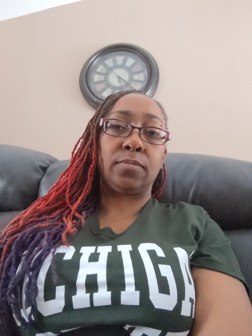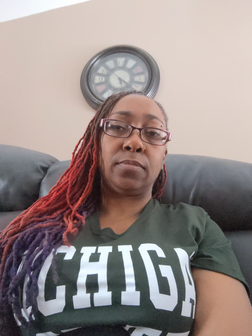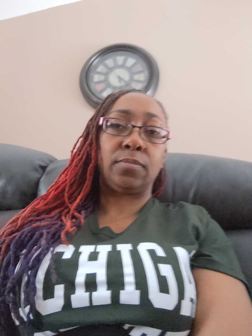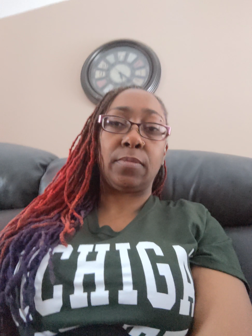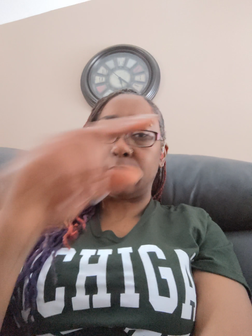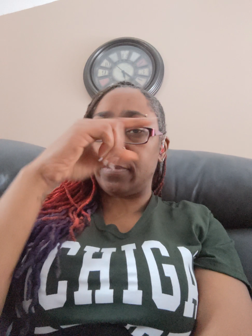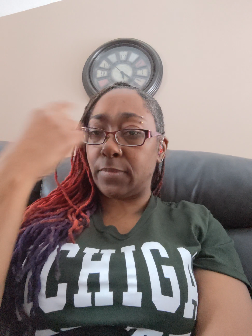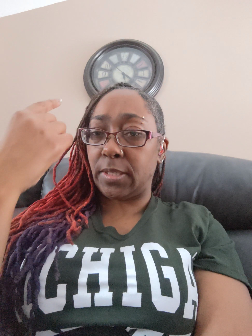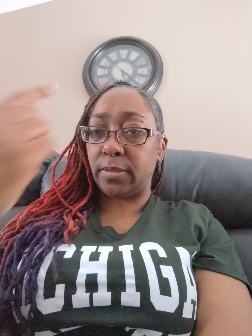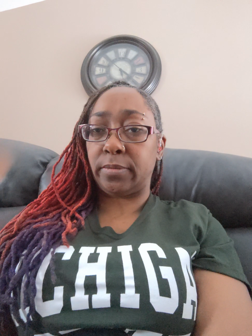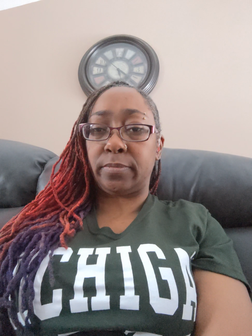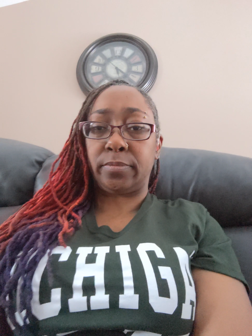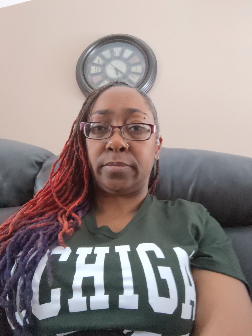black